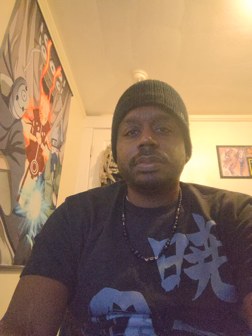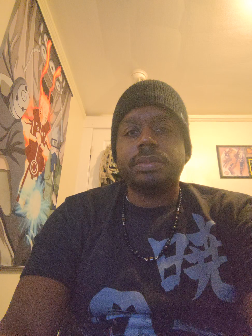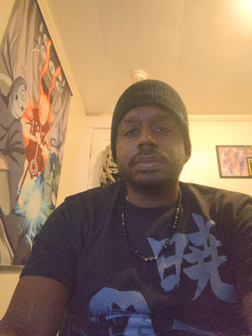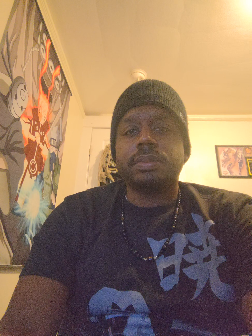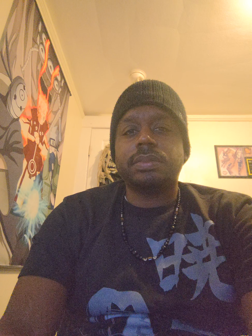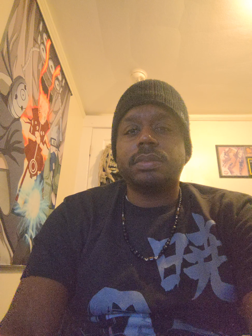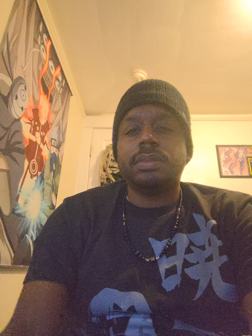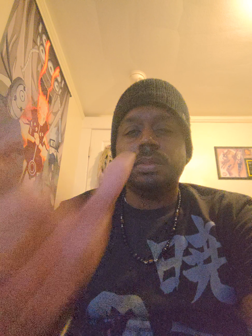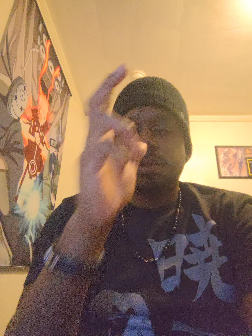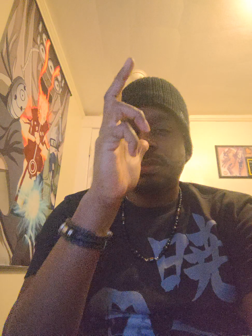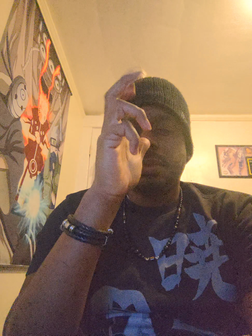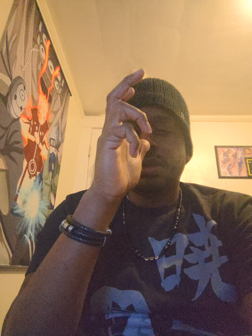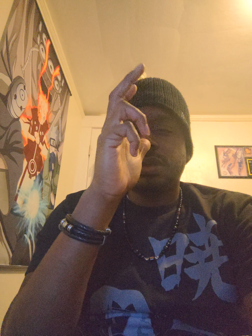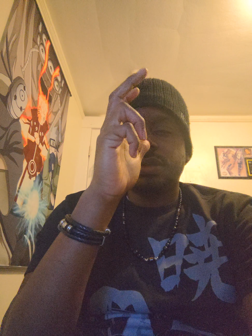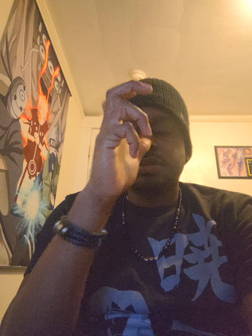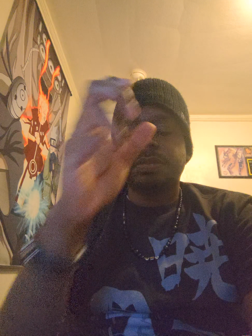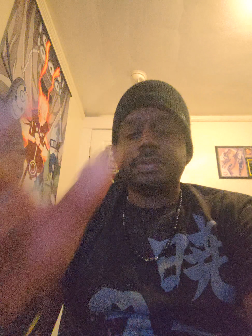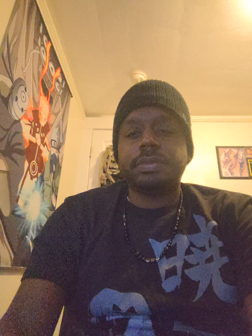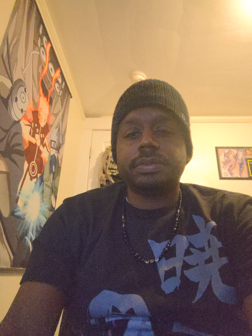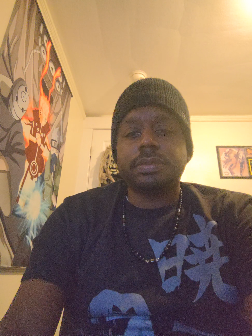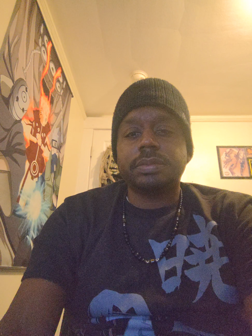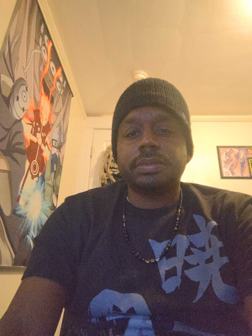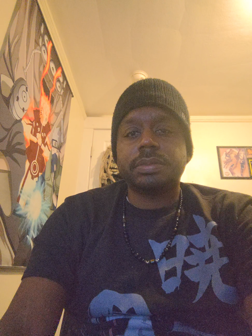bug